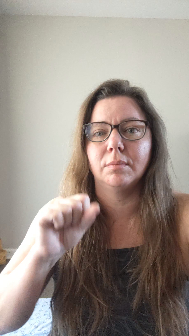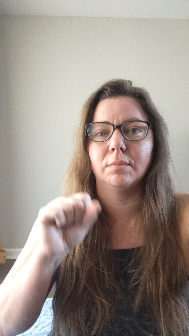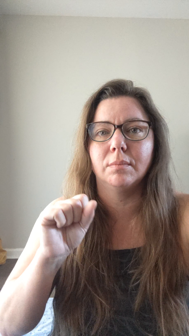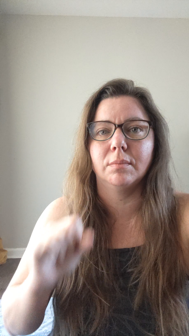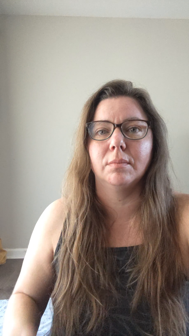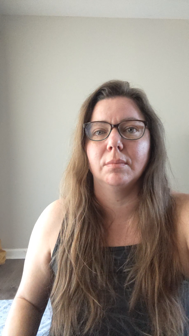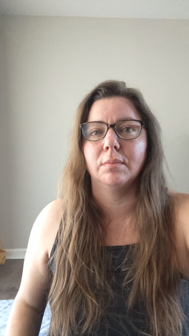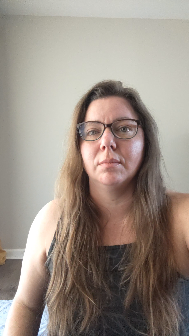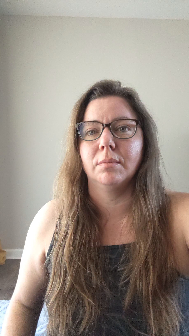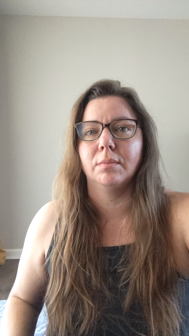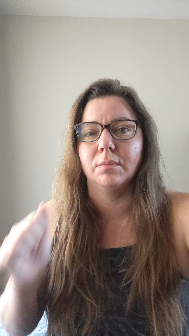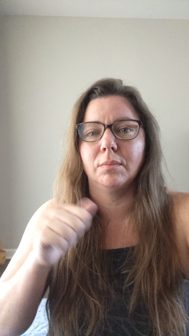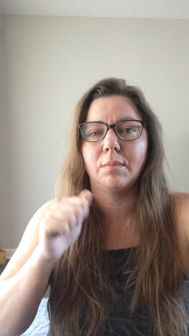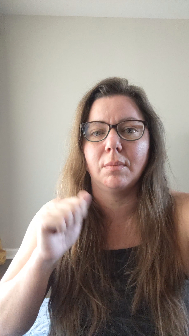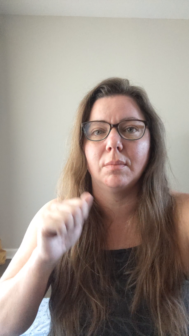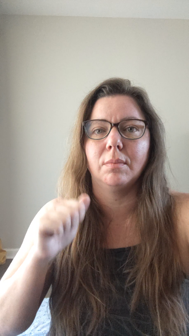rock